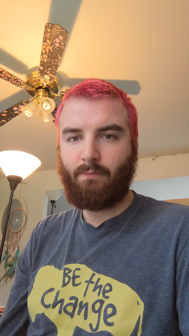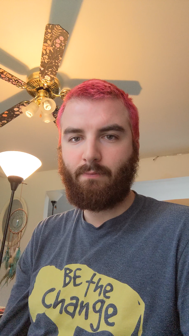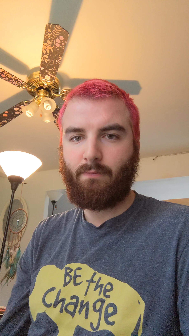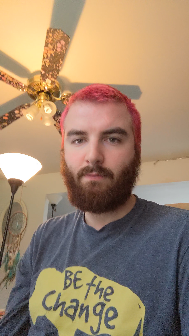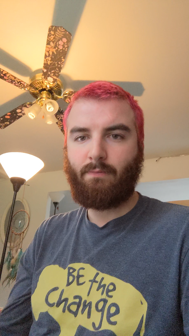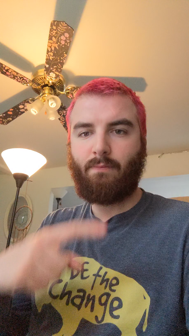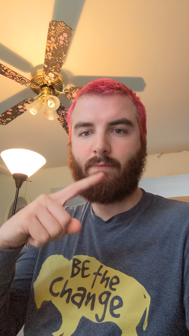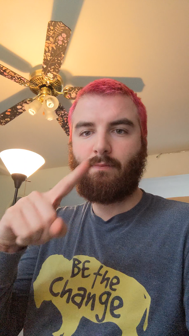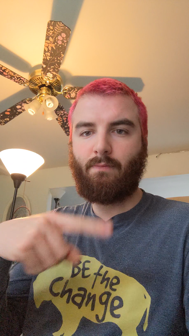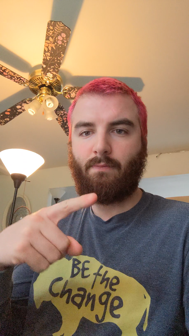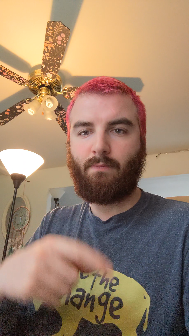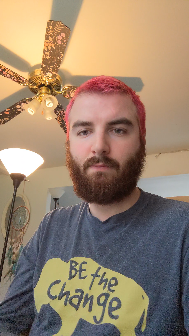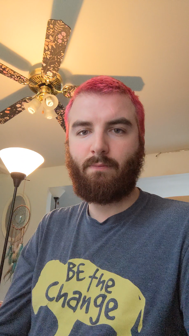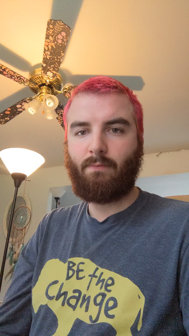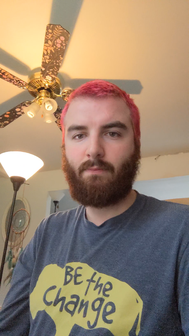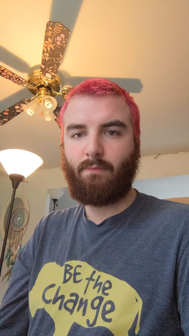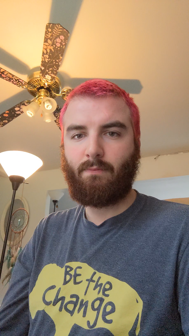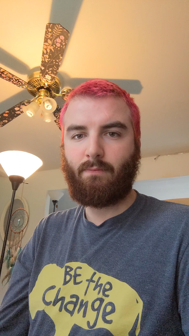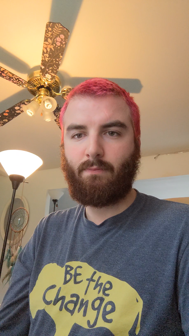about